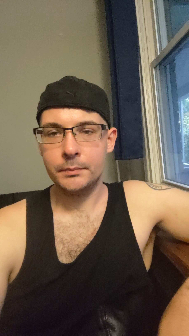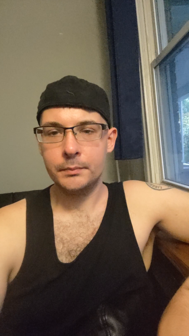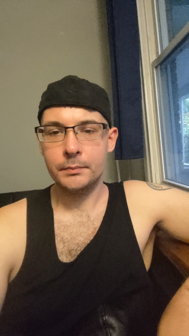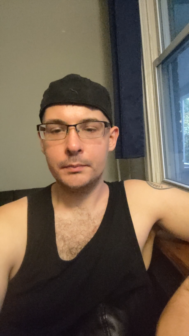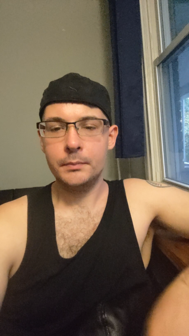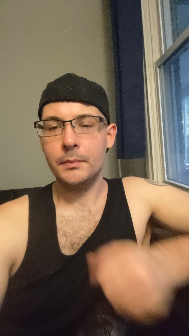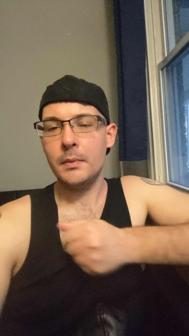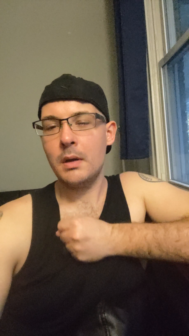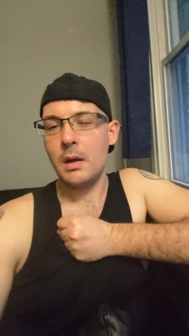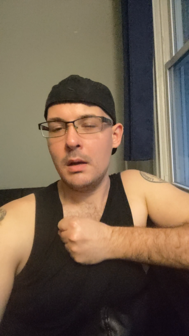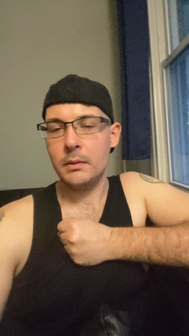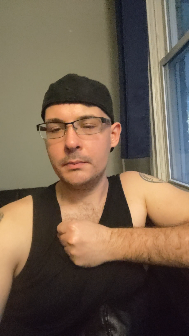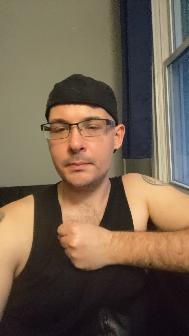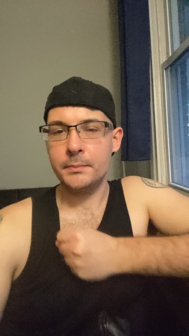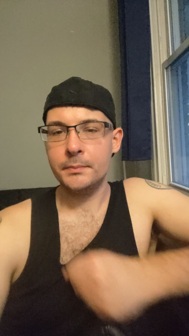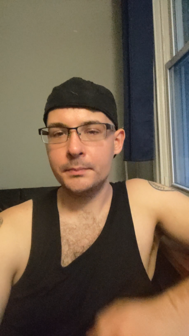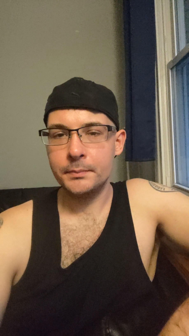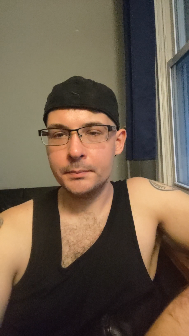hug